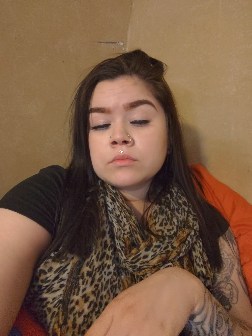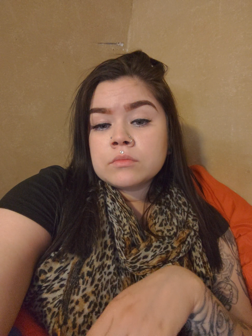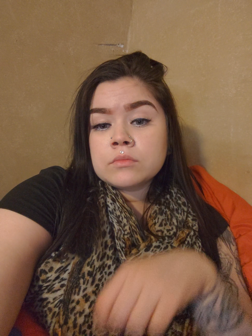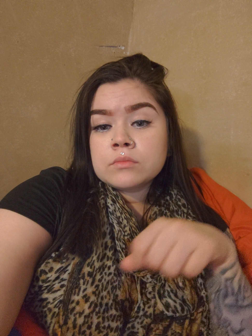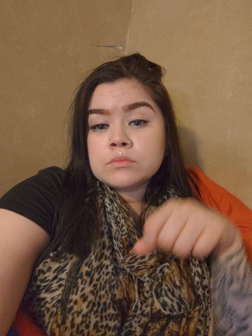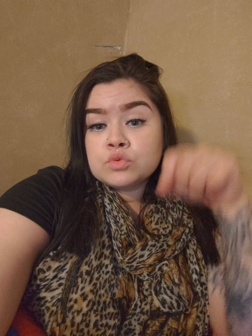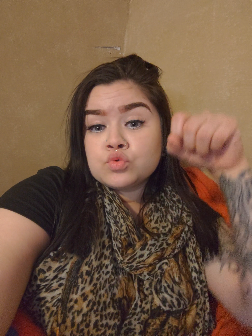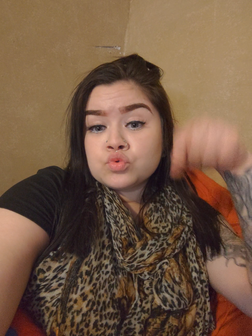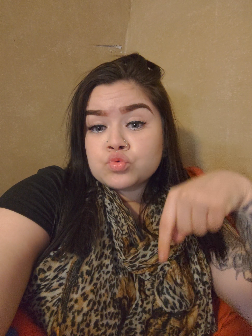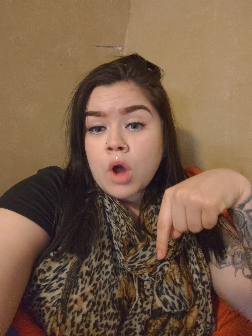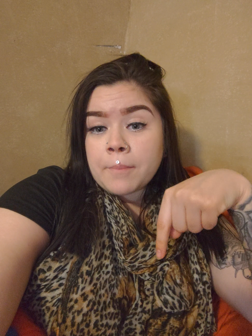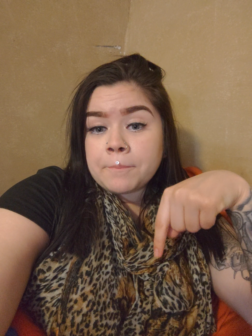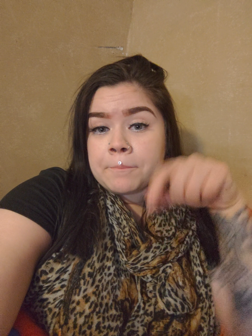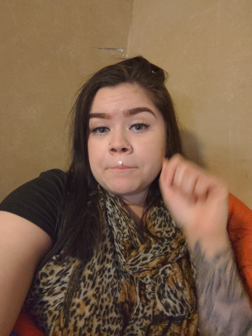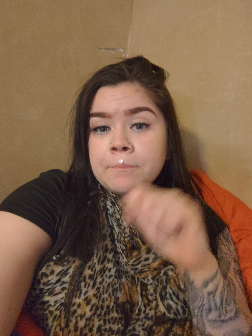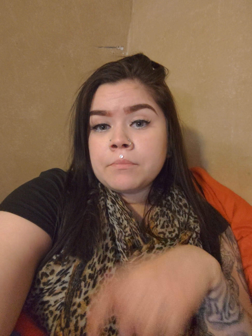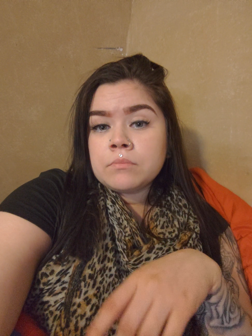drop